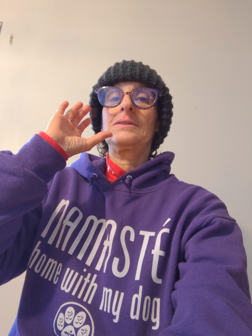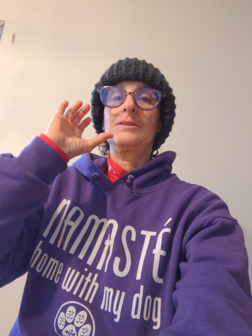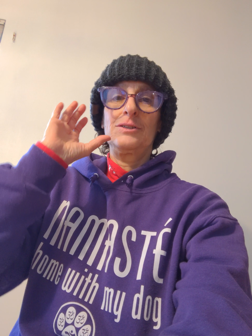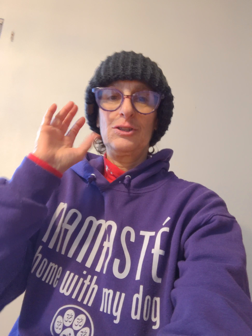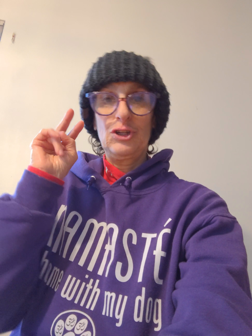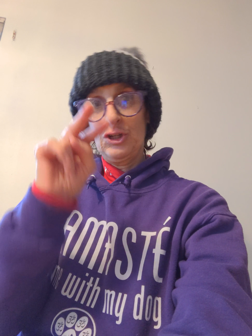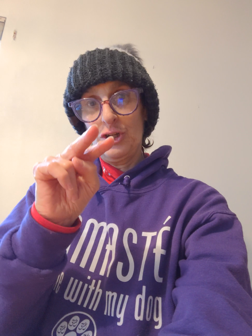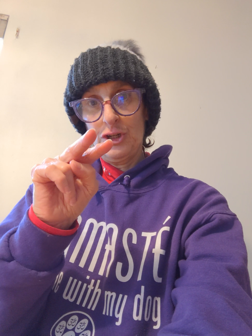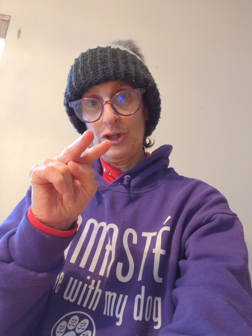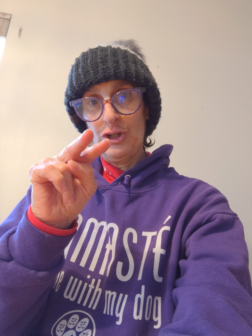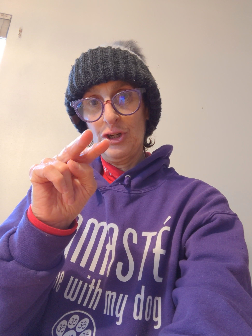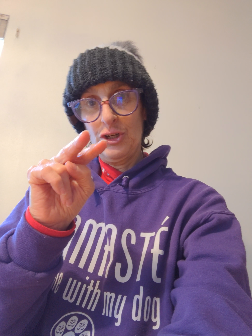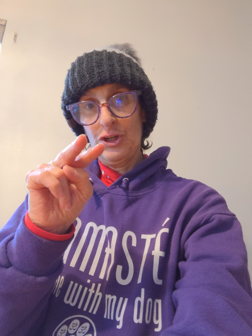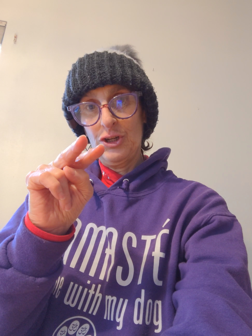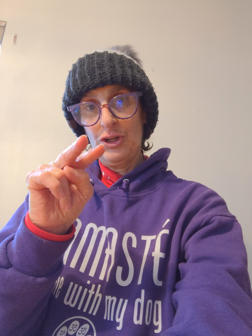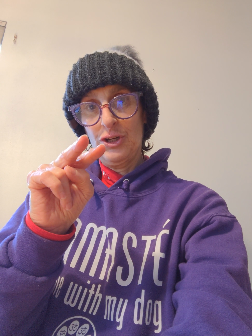look